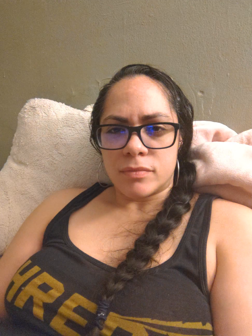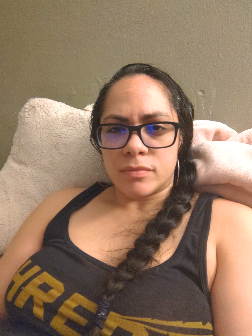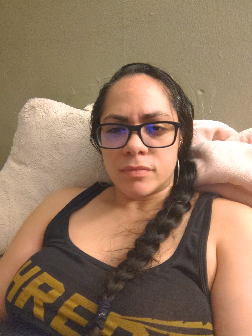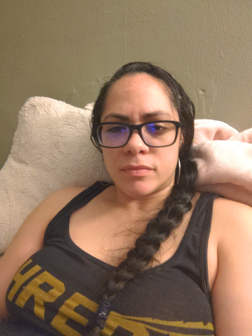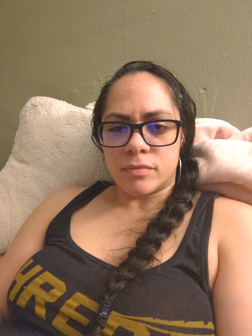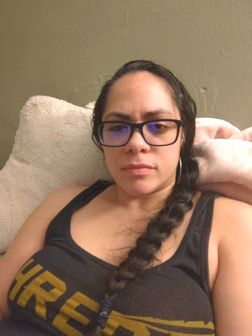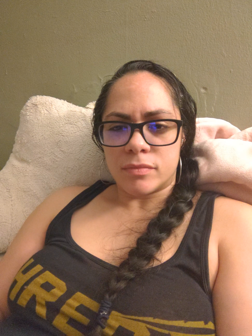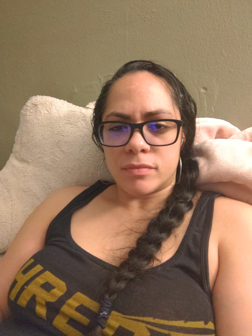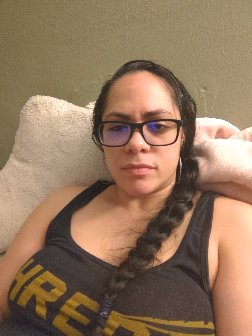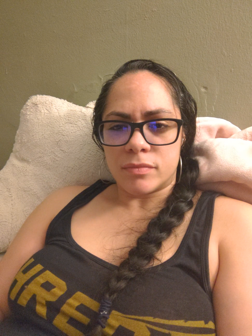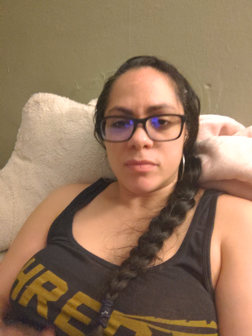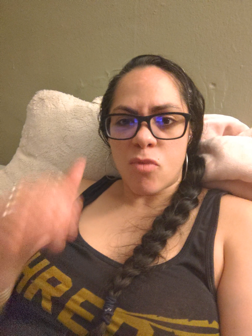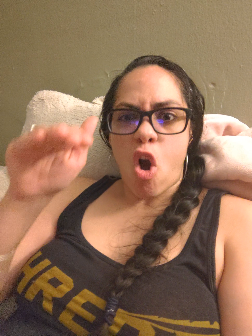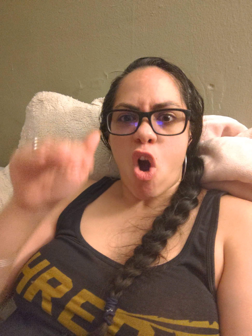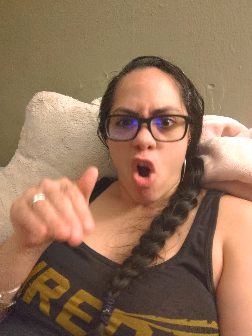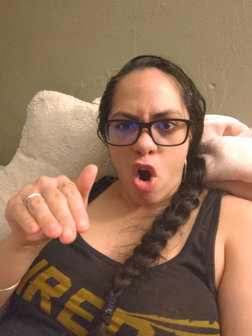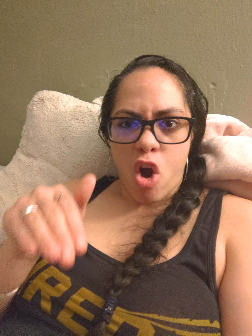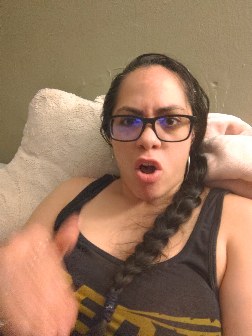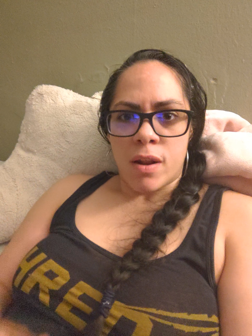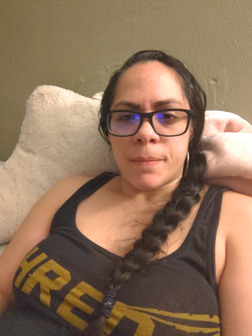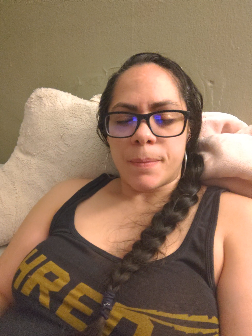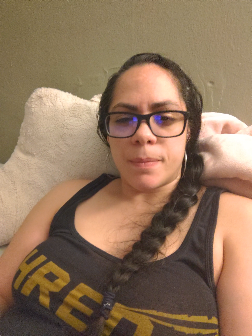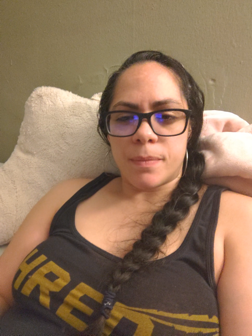on